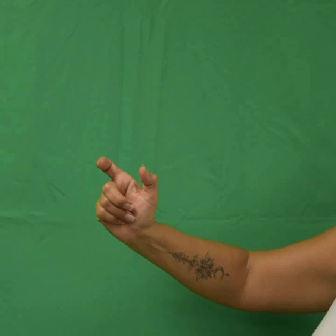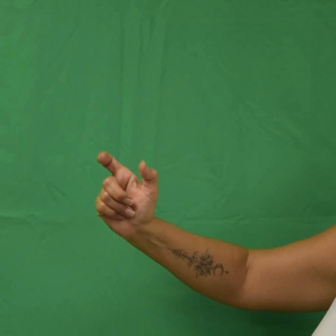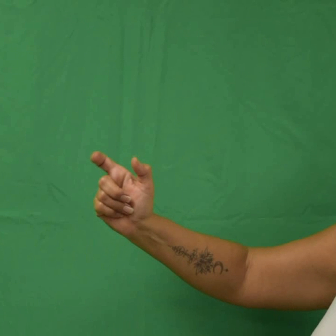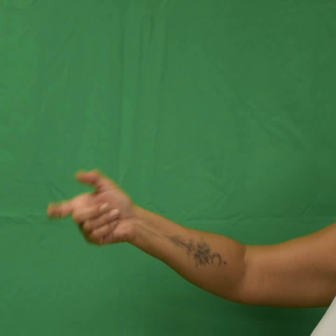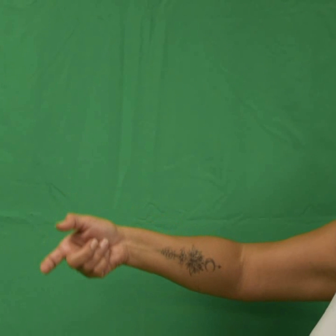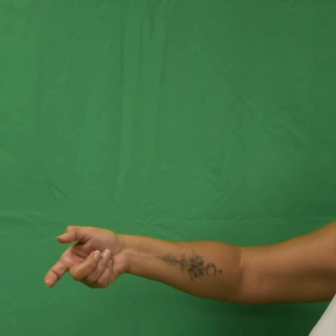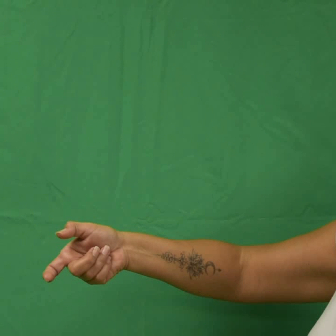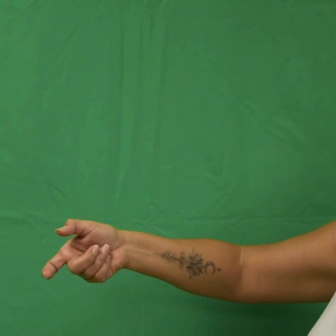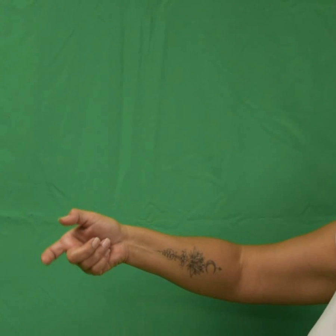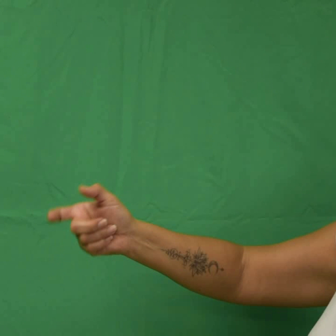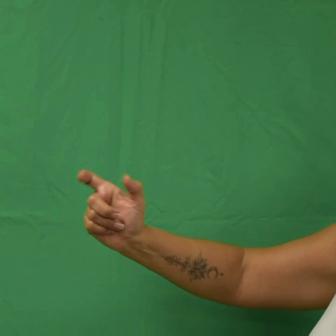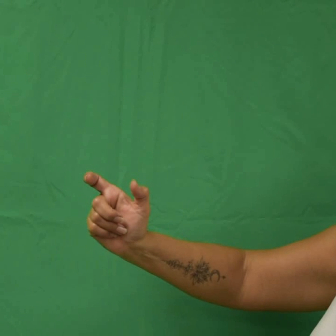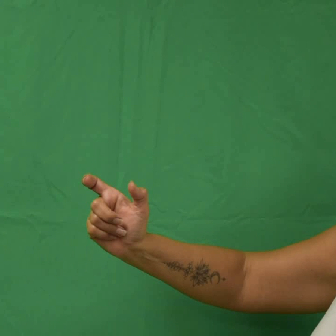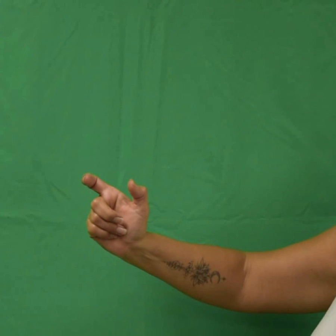Q